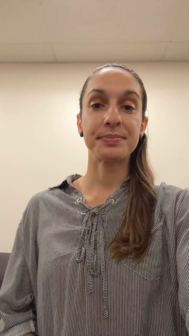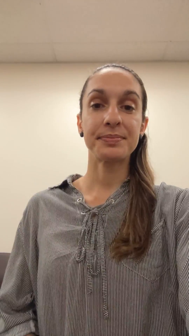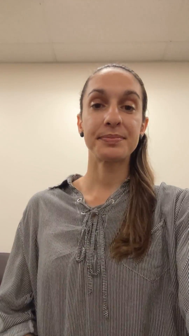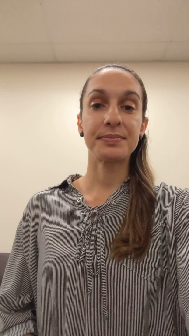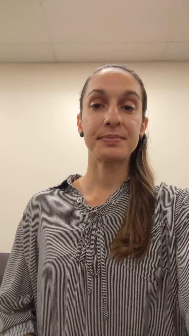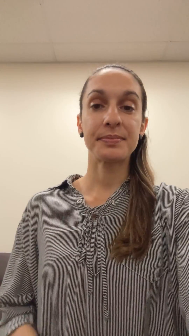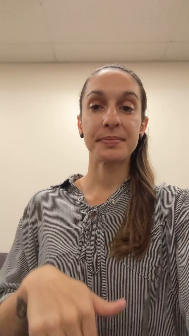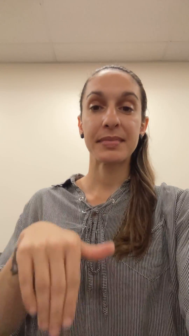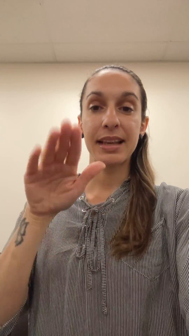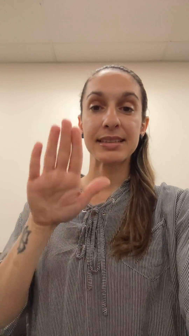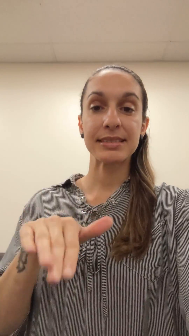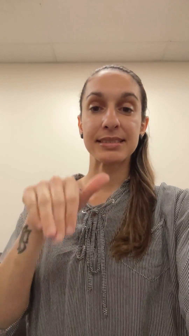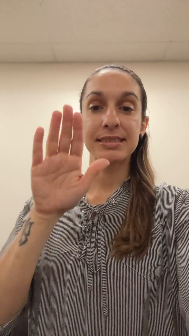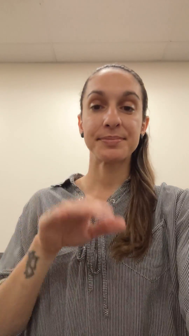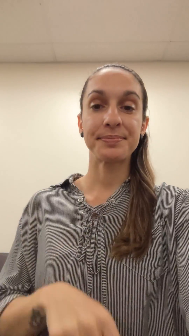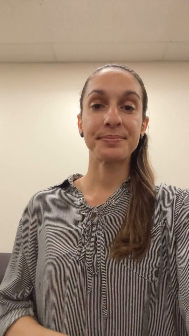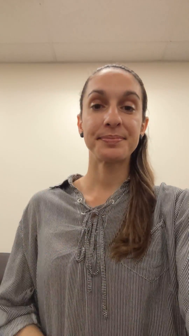paint